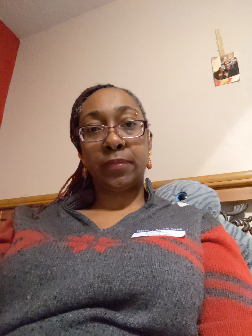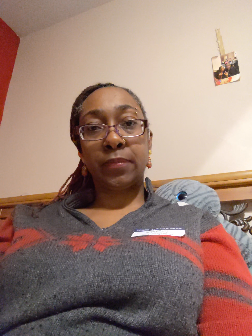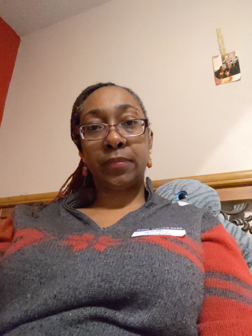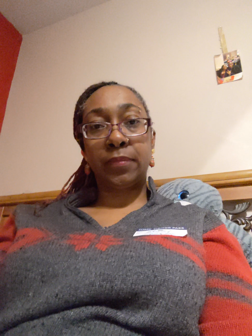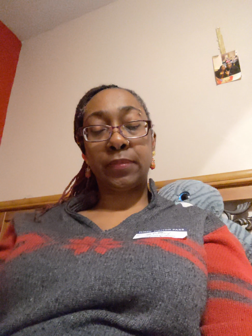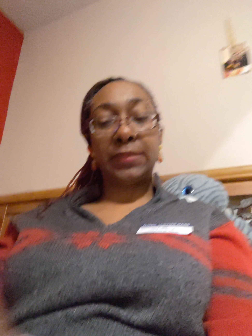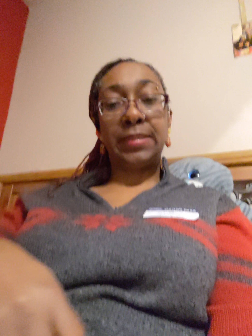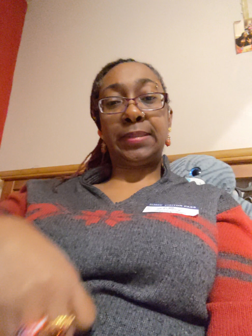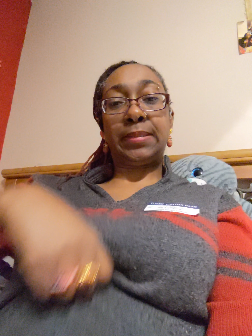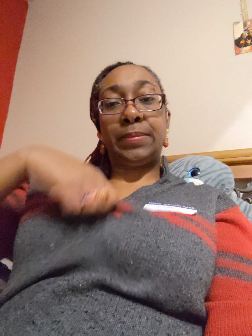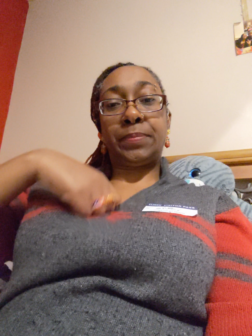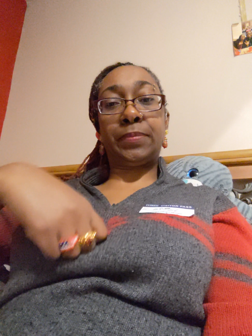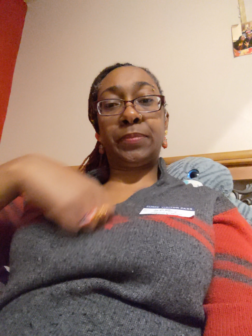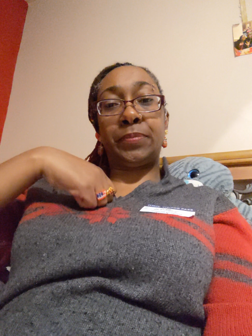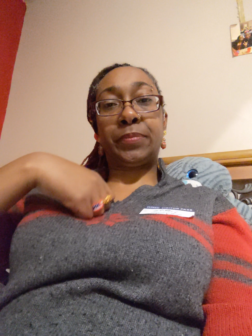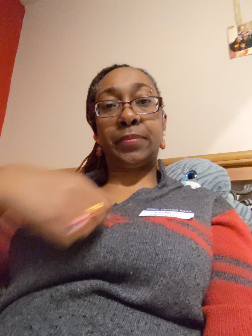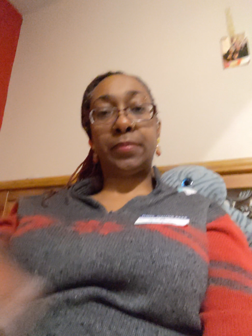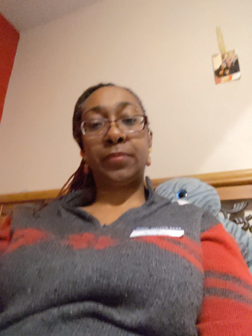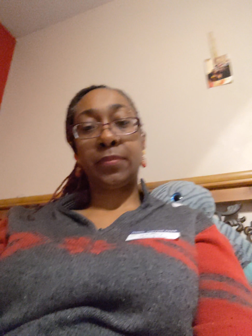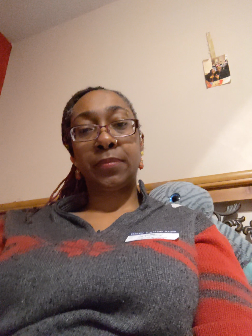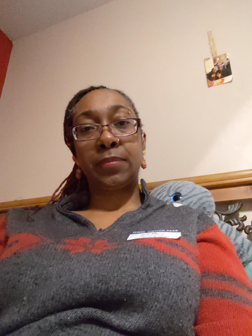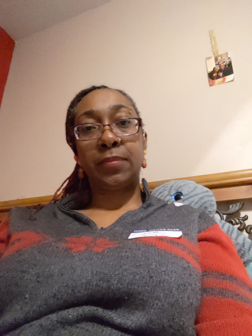zipper